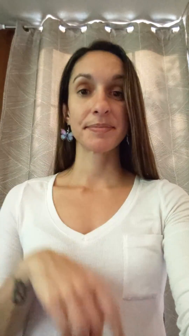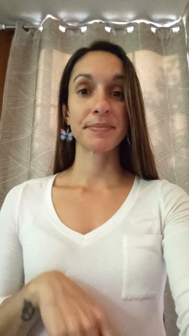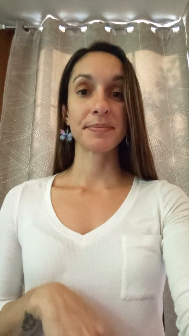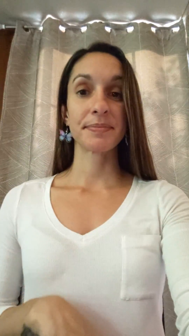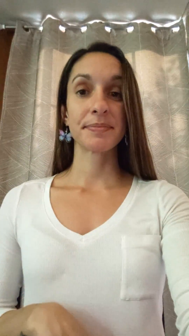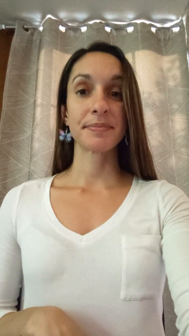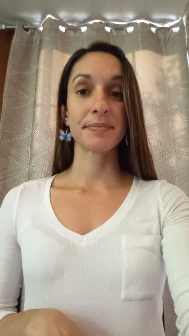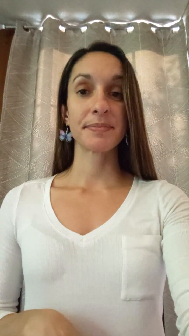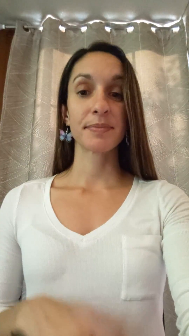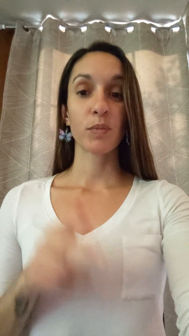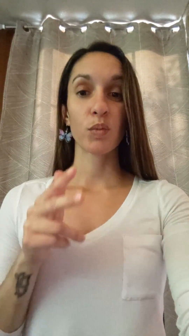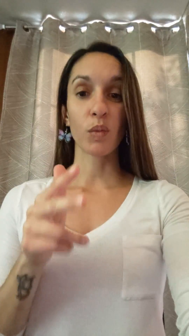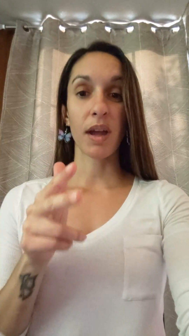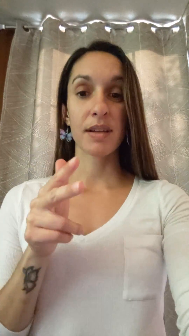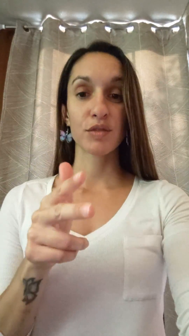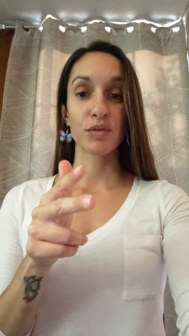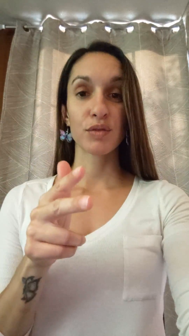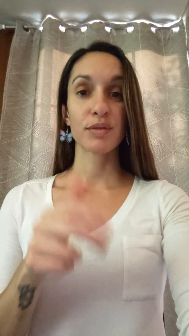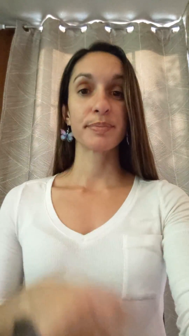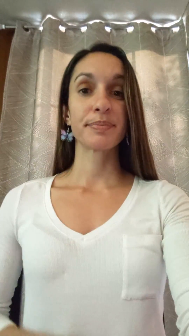garage